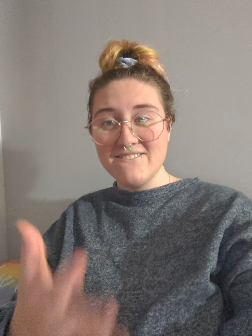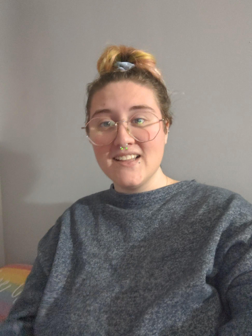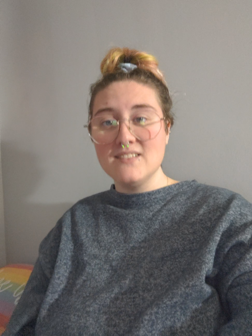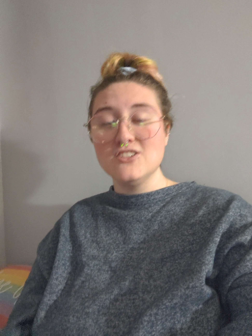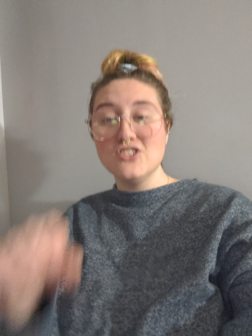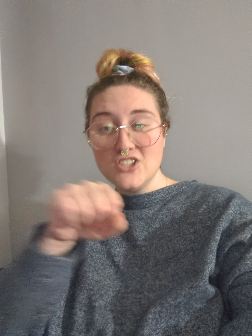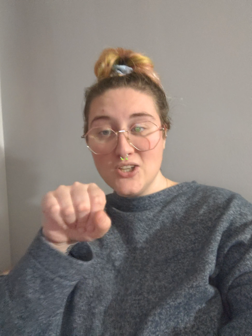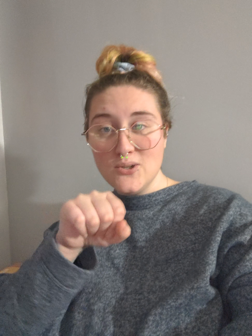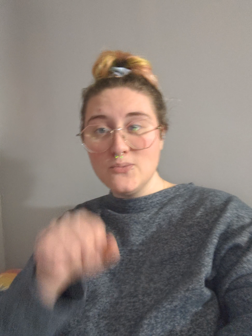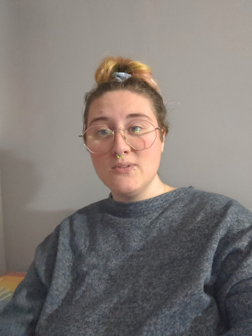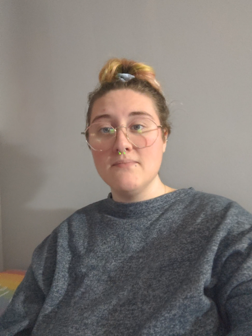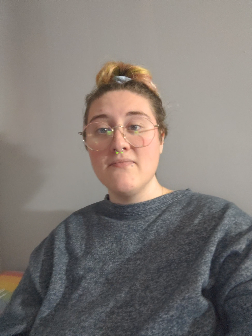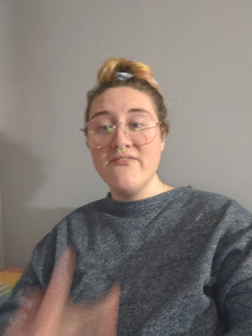shoe